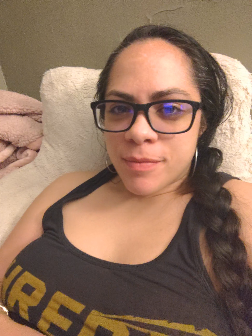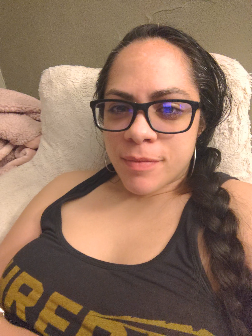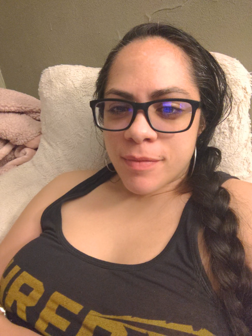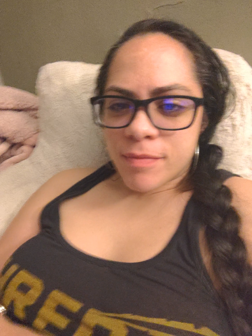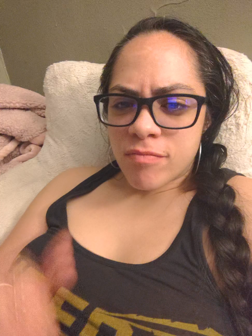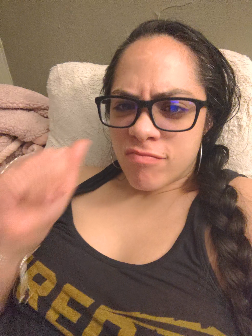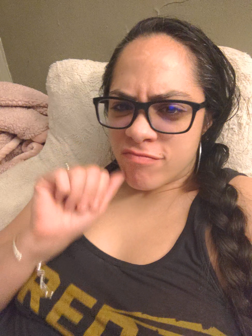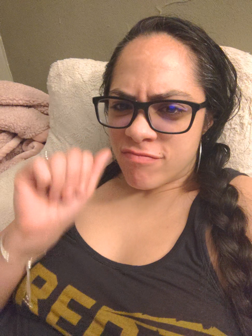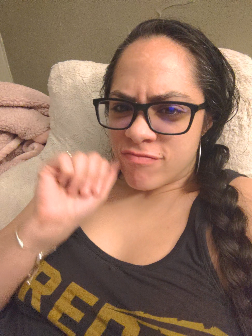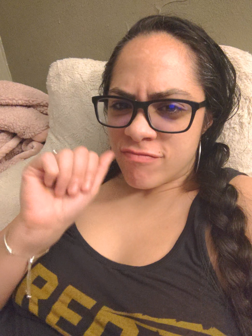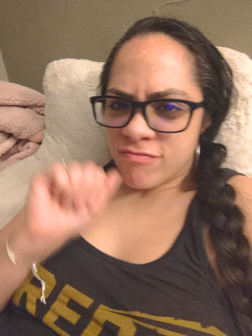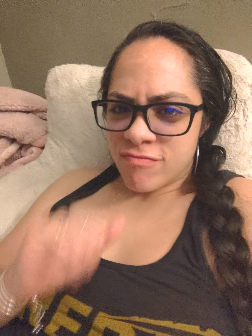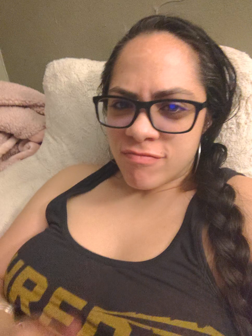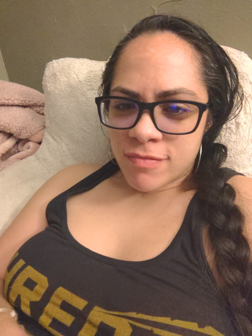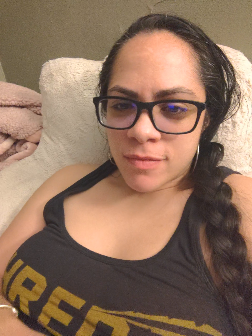aunt